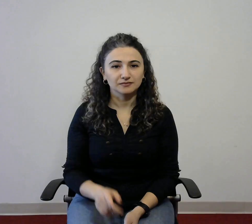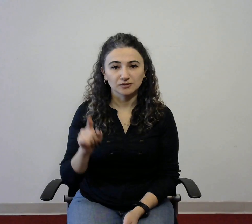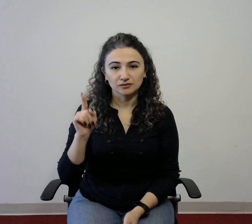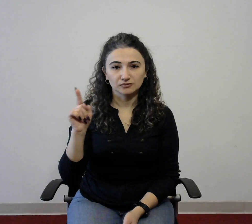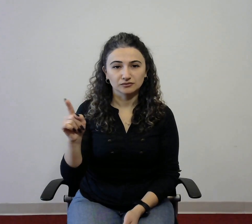O